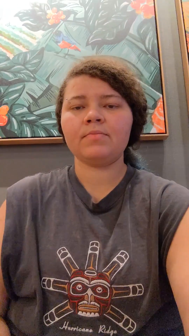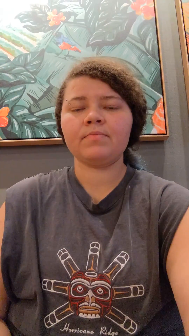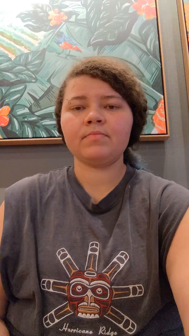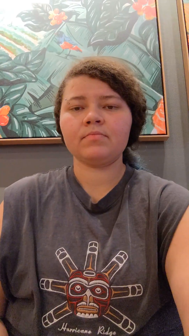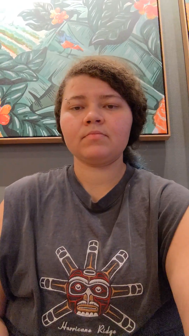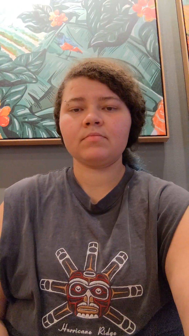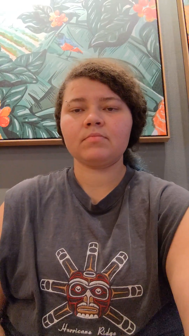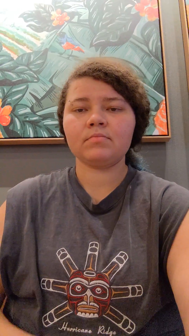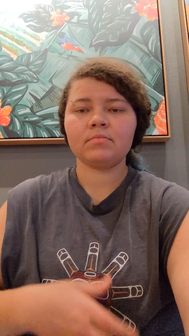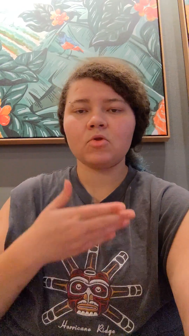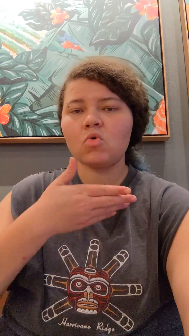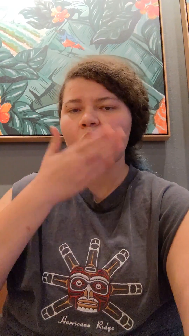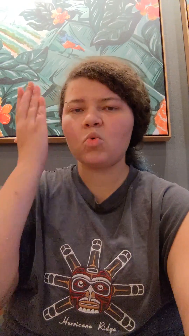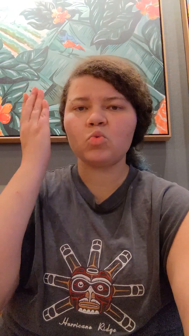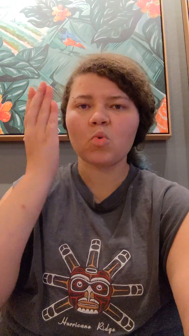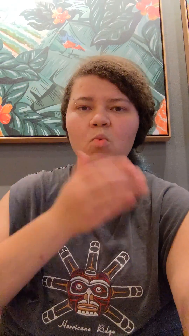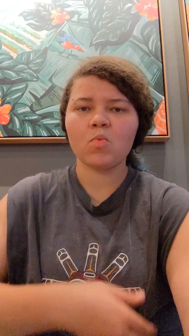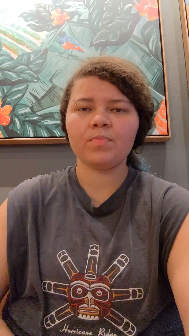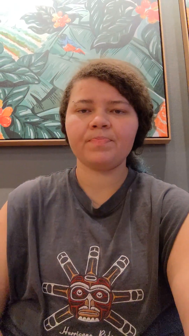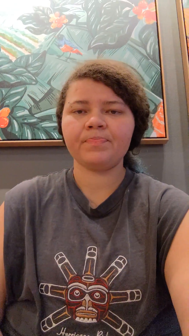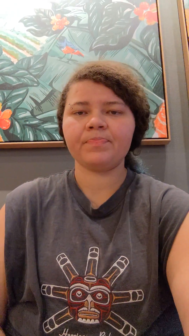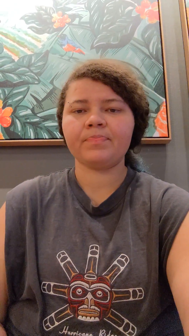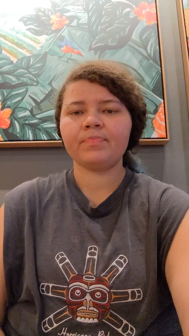all gone